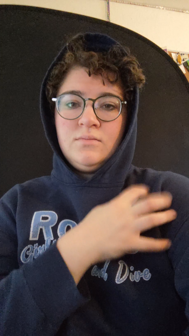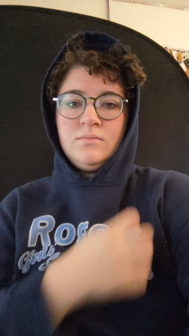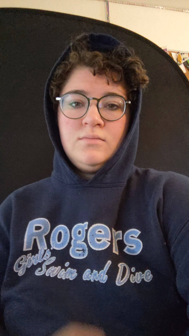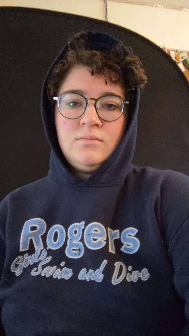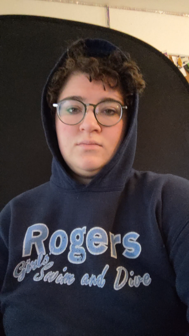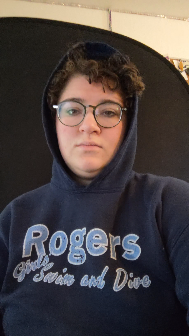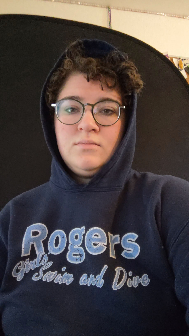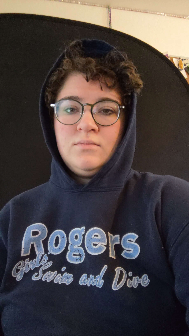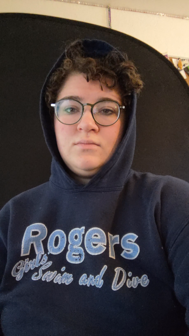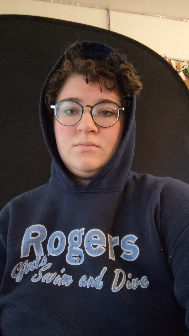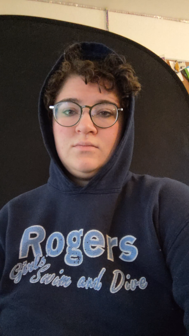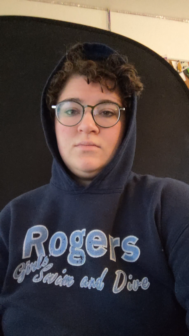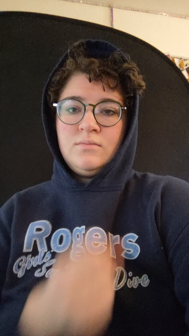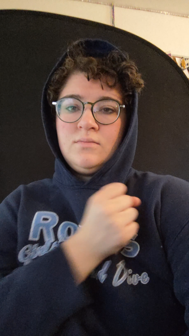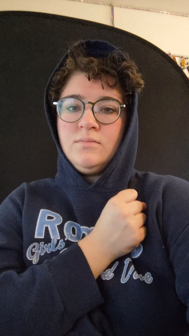love